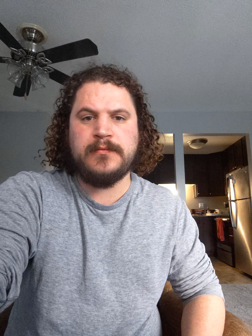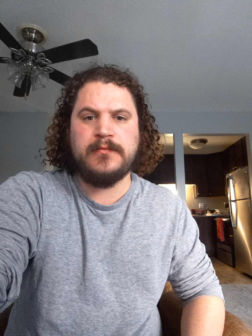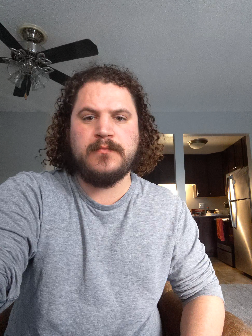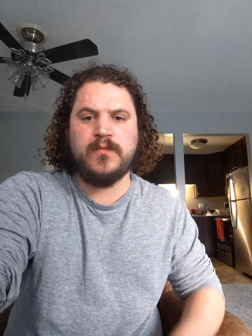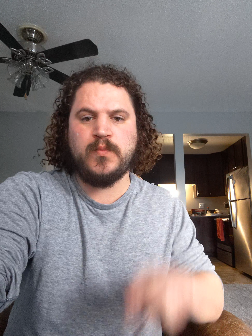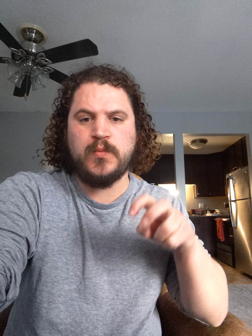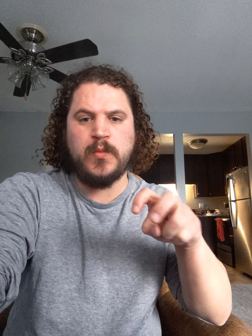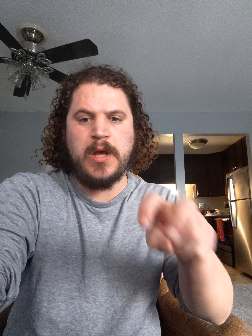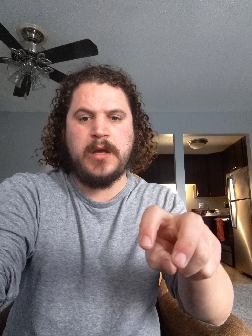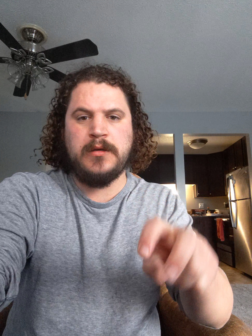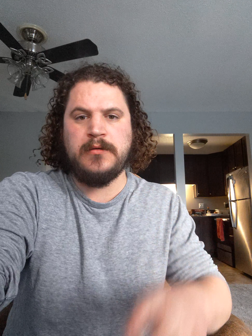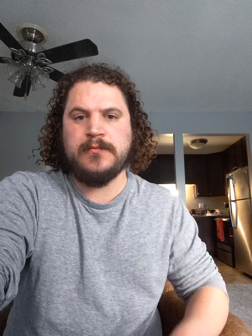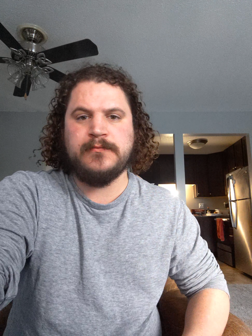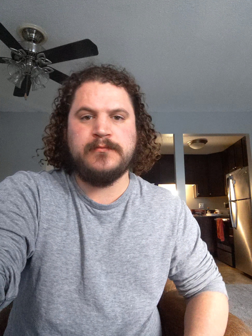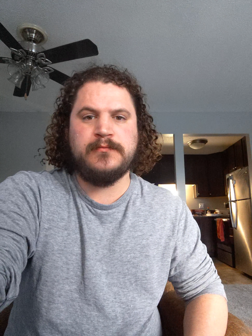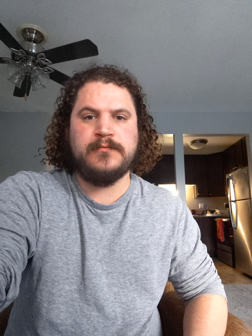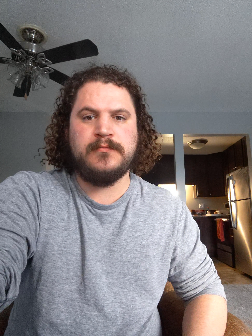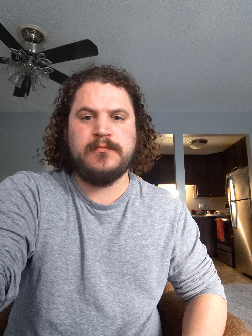ride